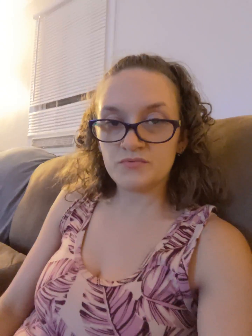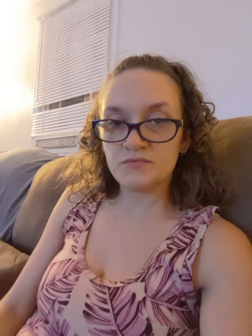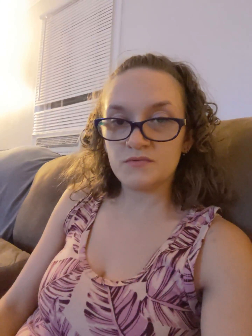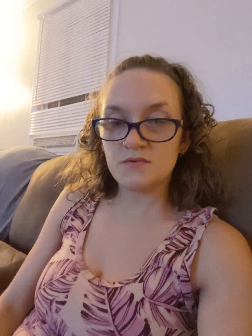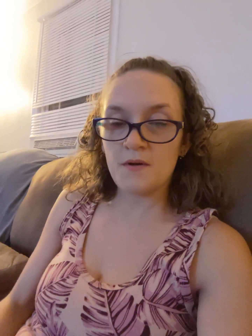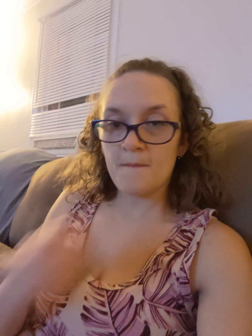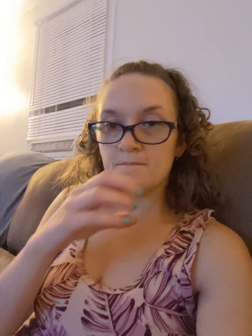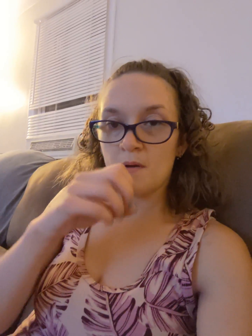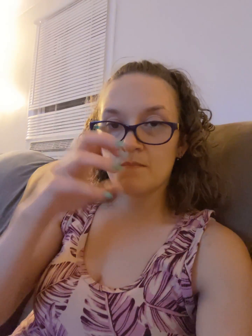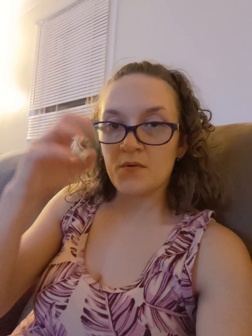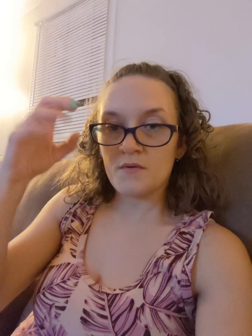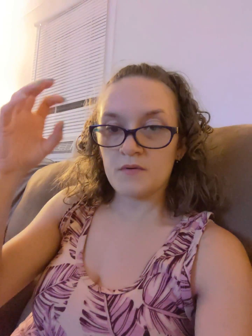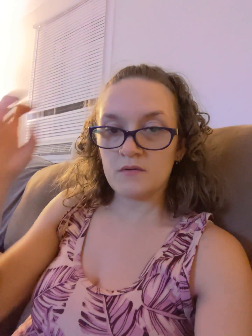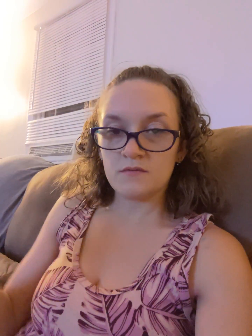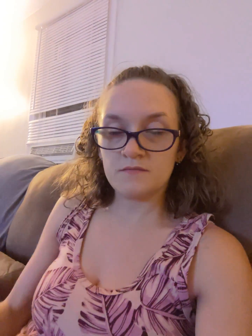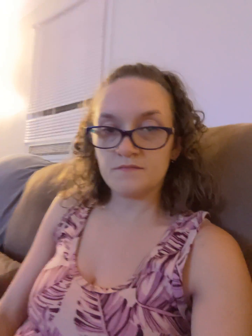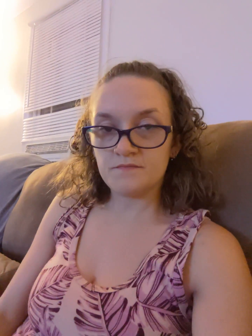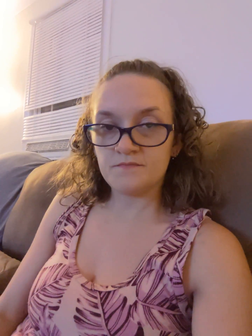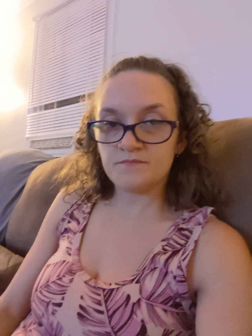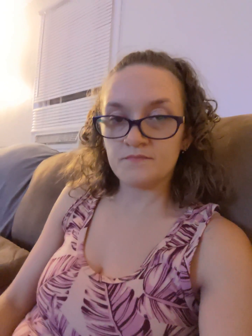bubbles